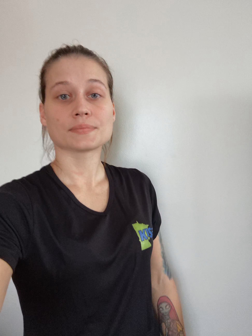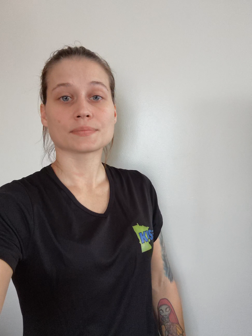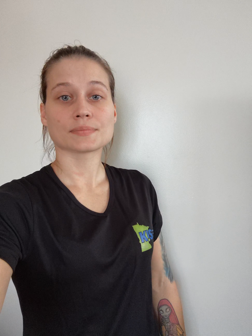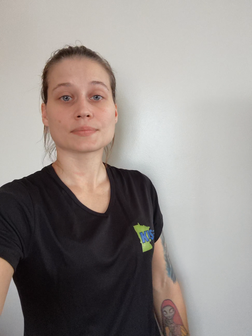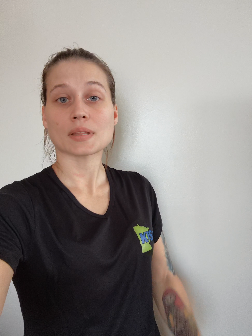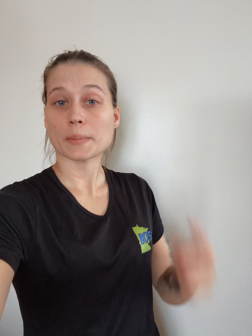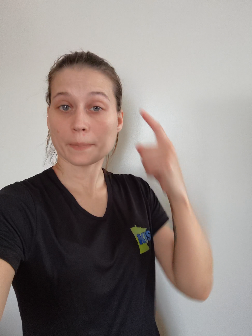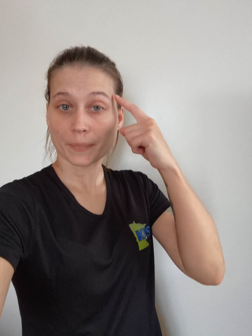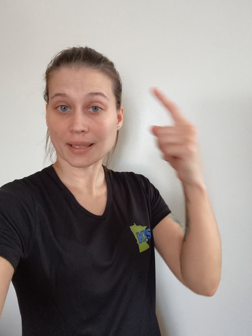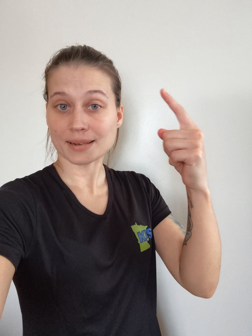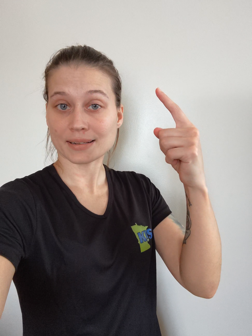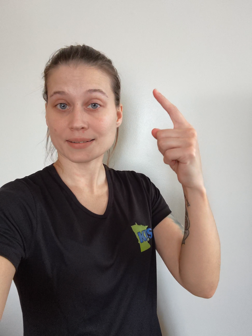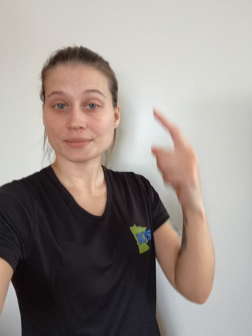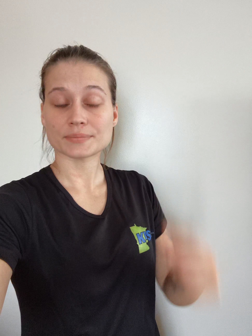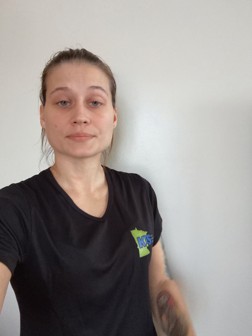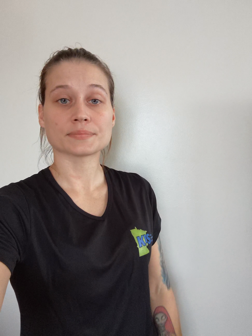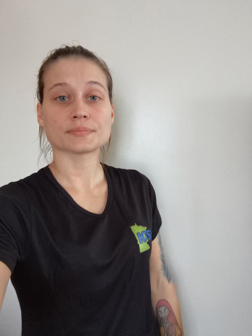penny